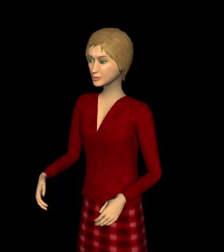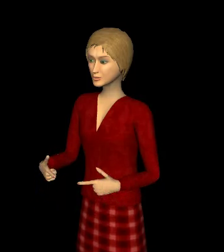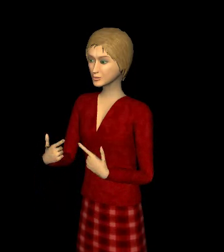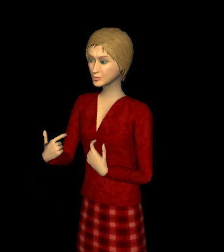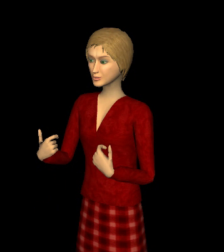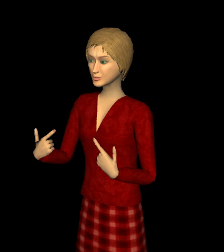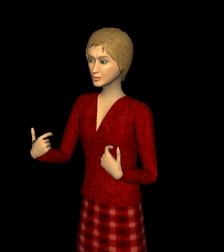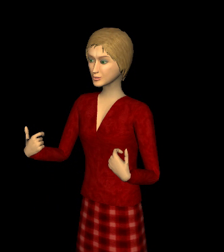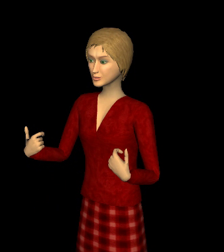مواد